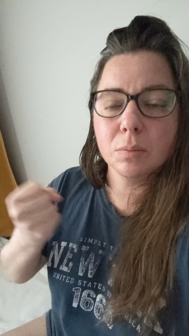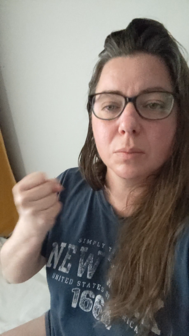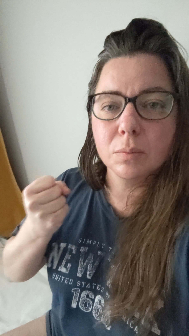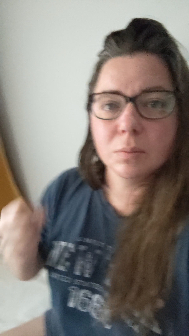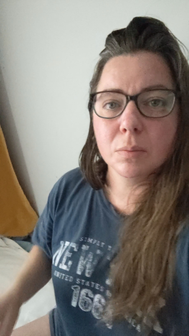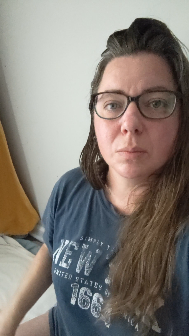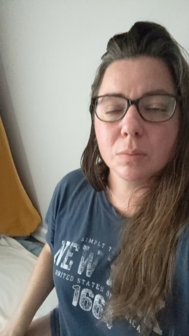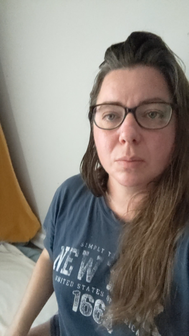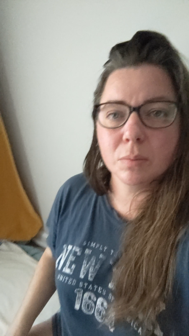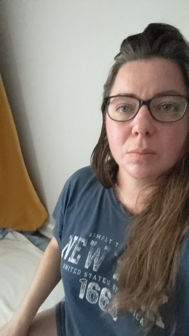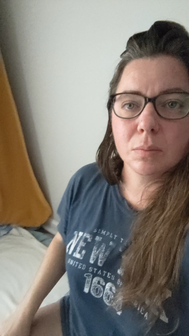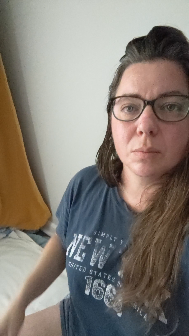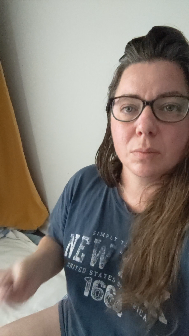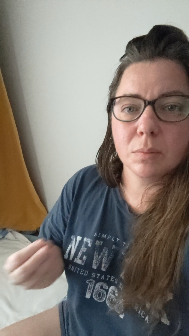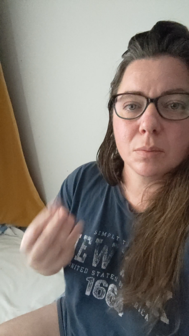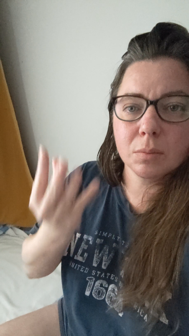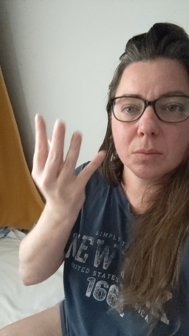plants